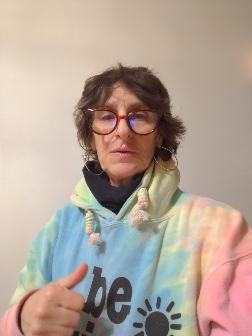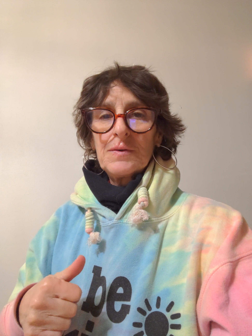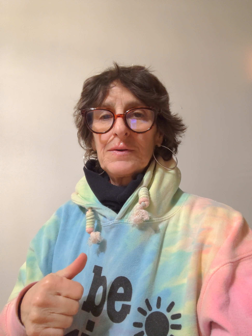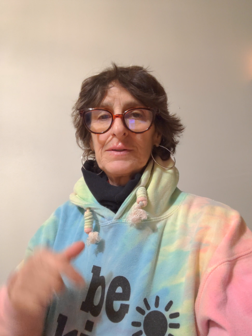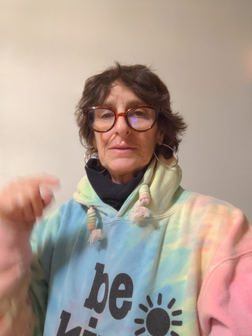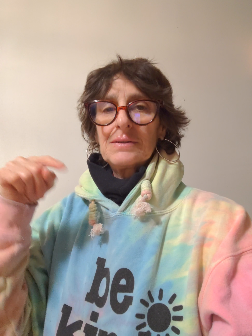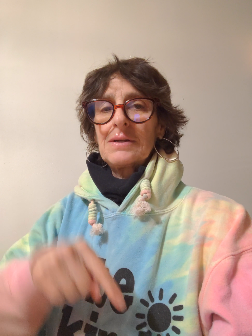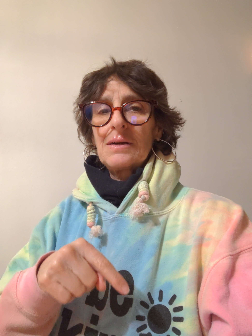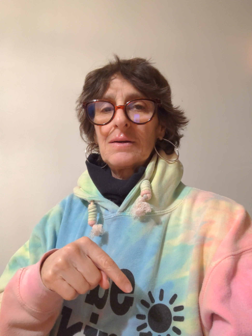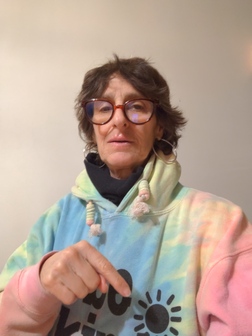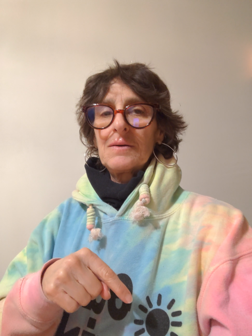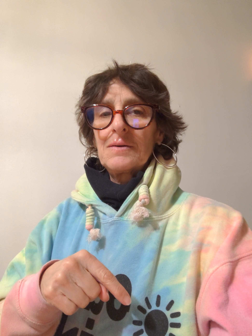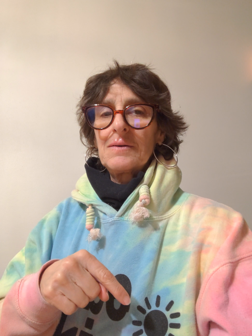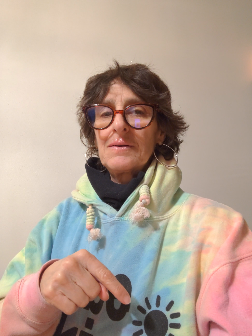down